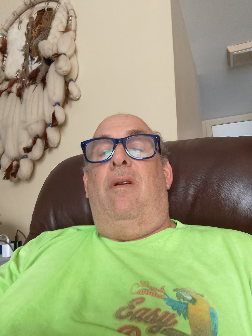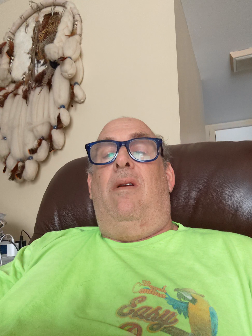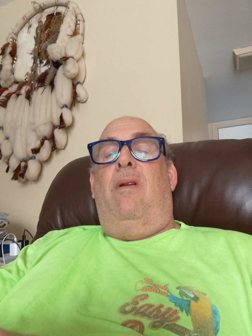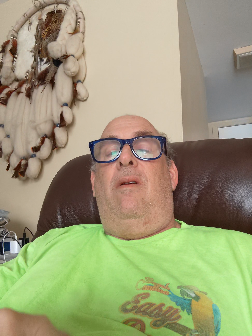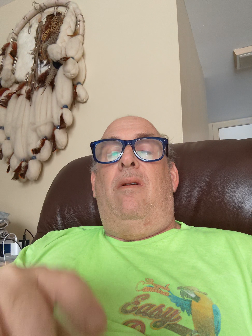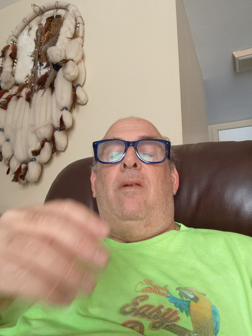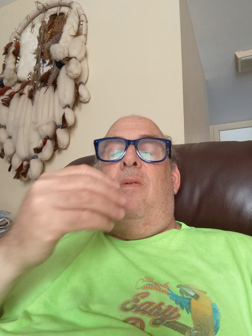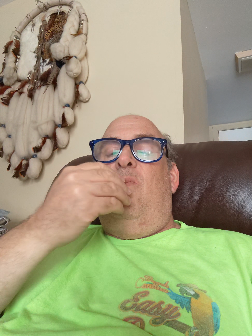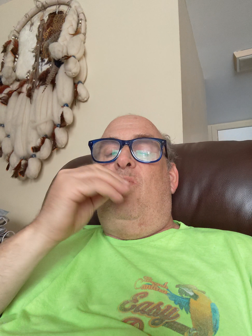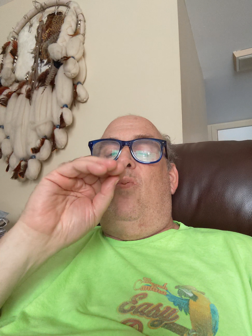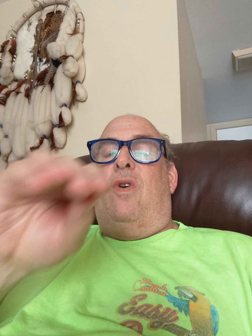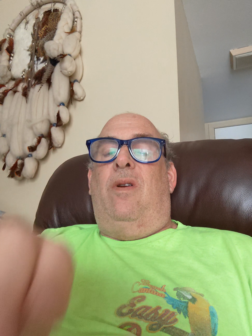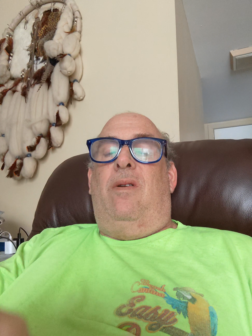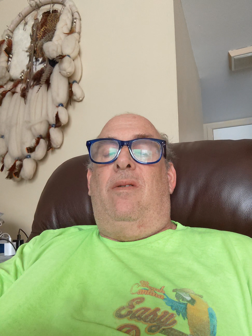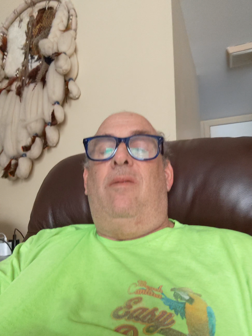kiss